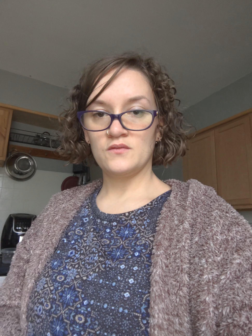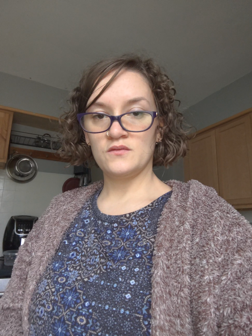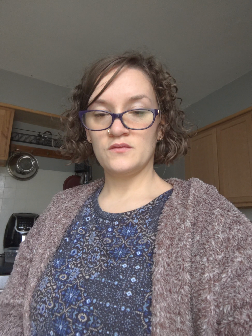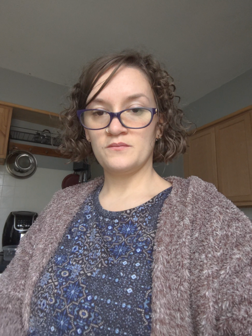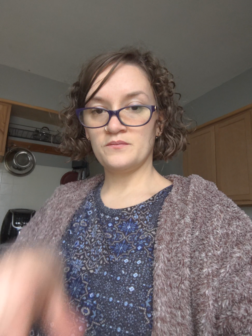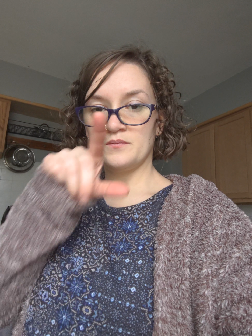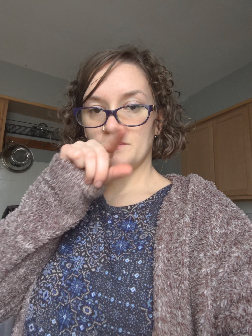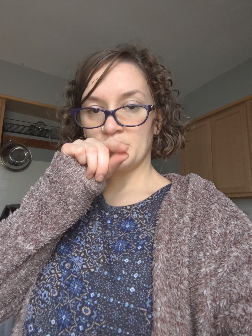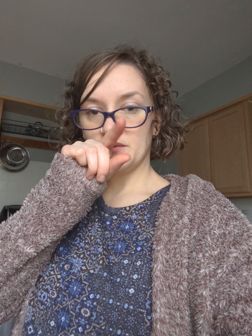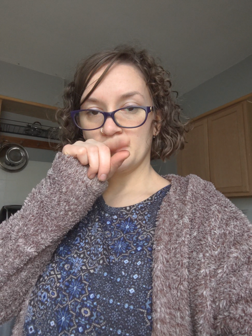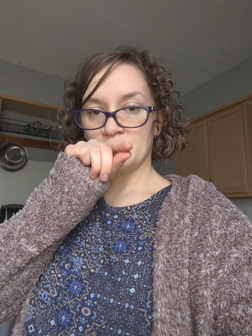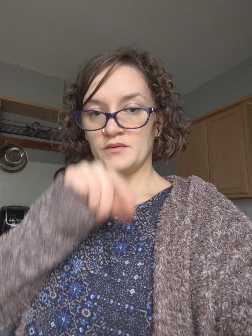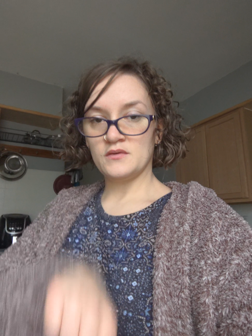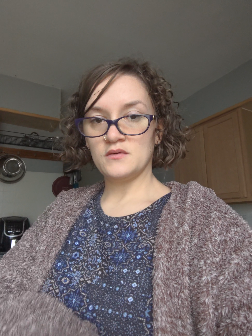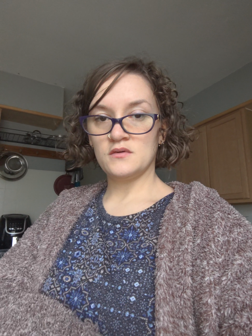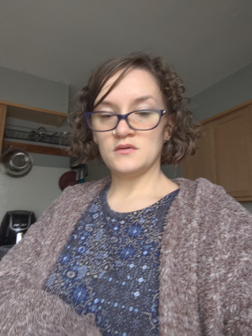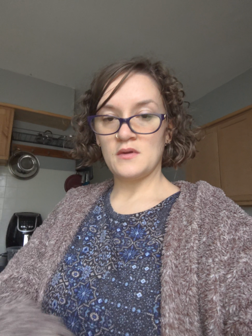bird